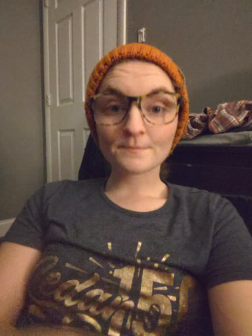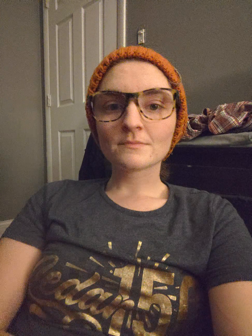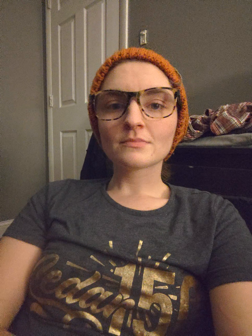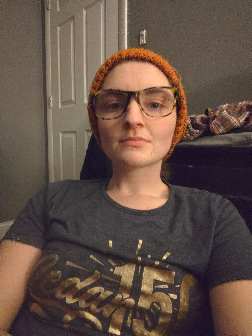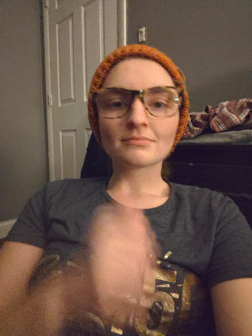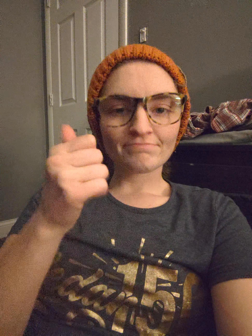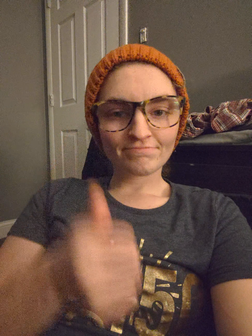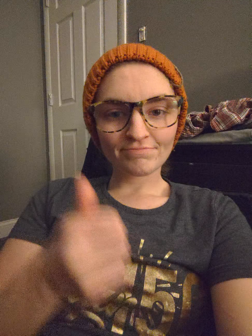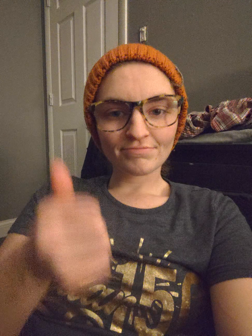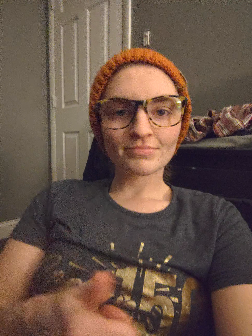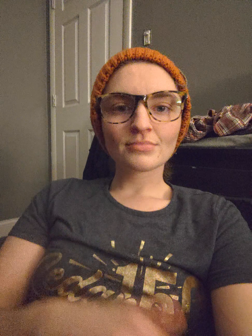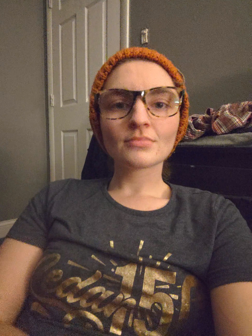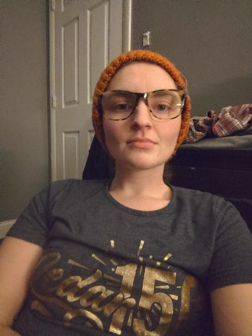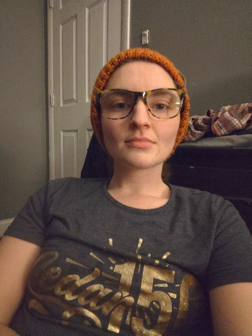every